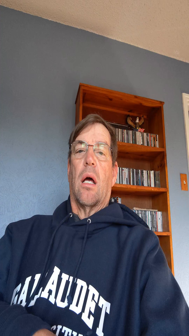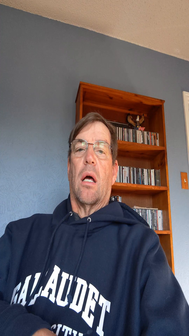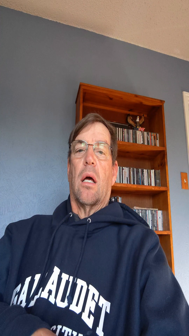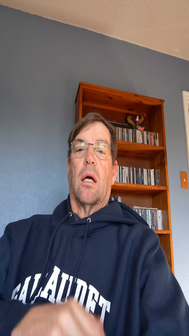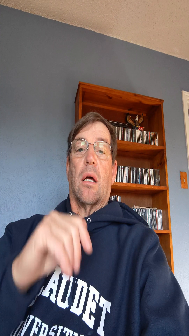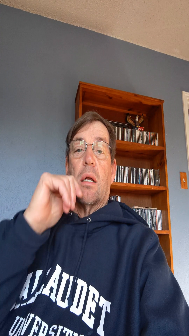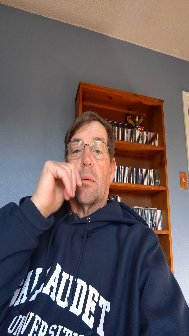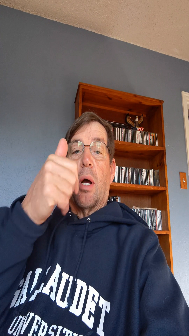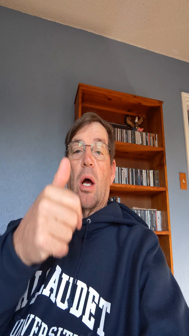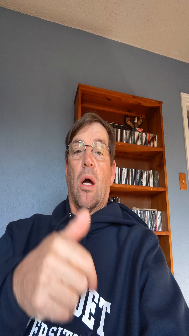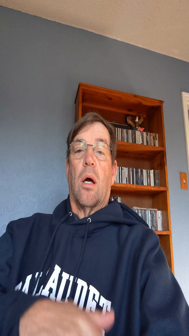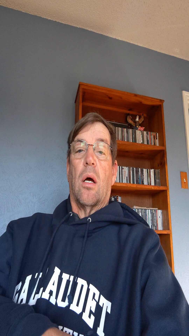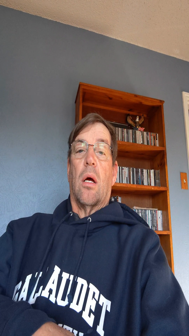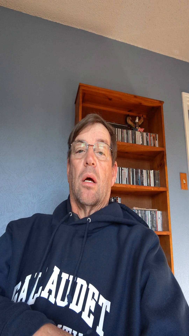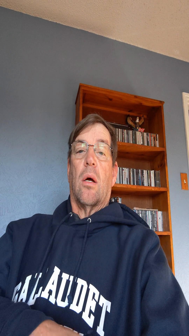tomorrow